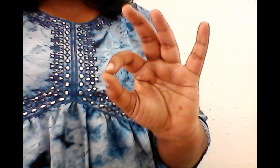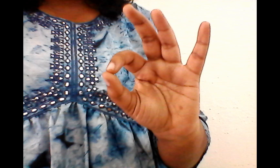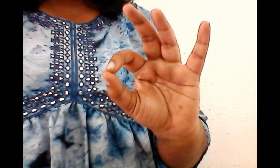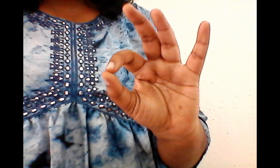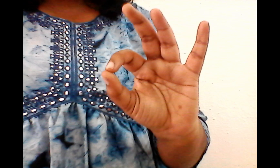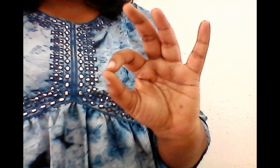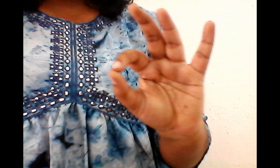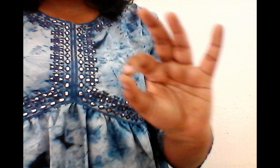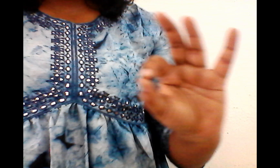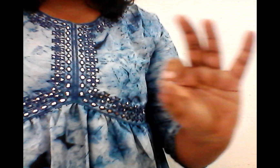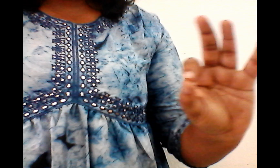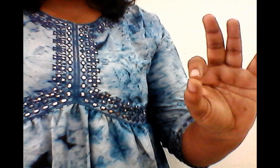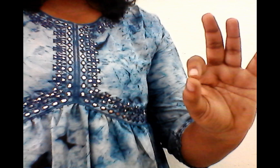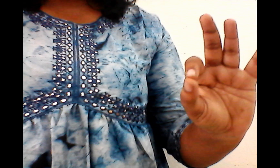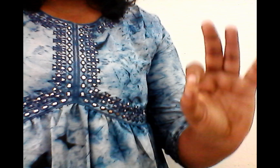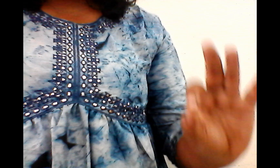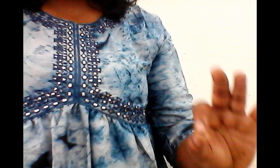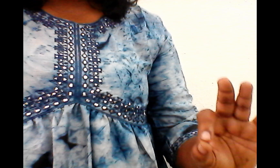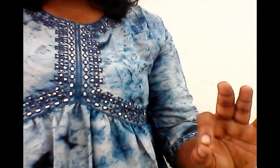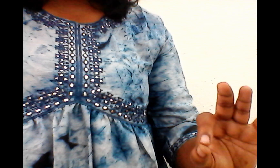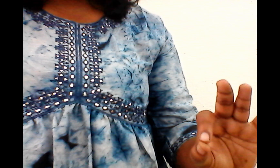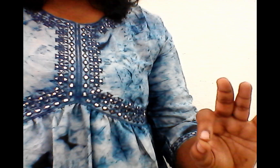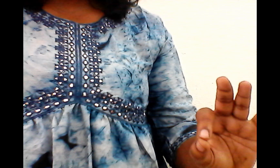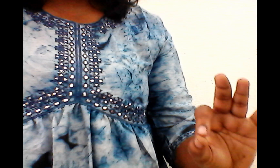ഔ